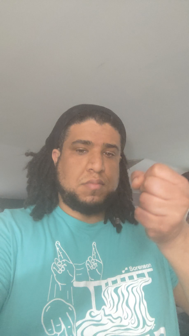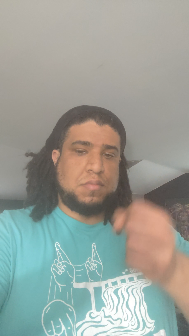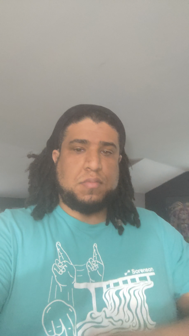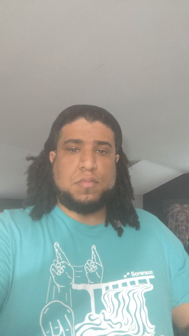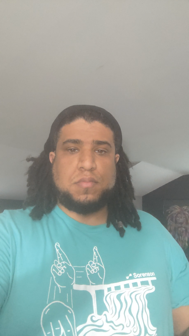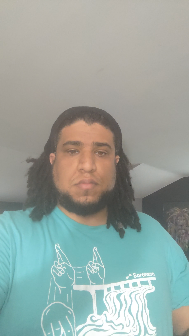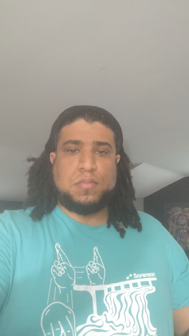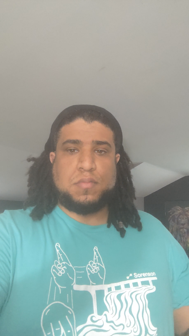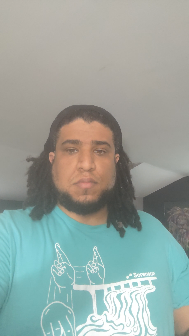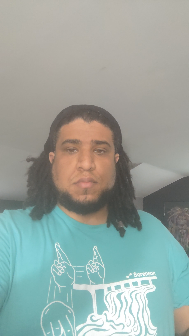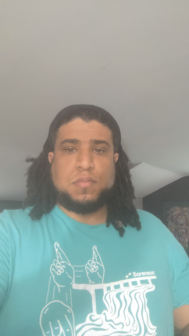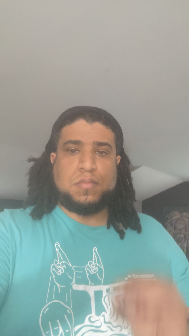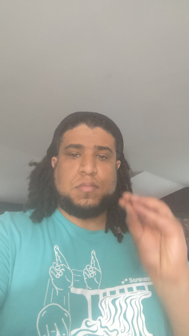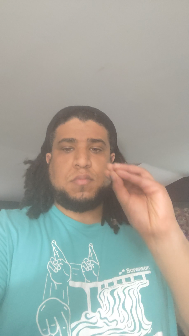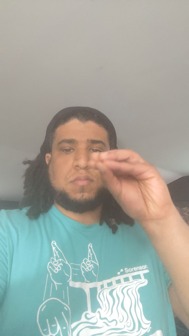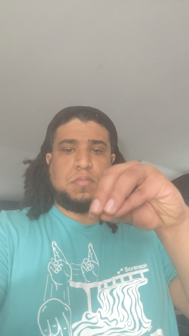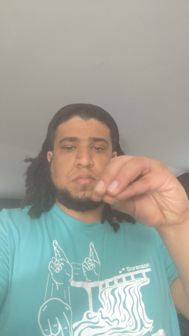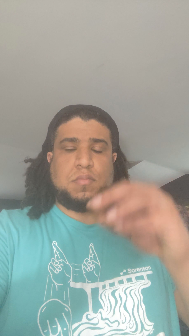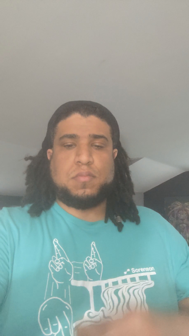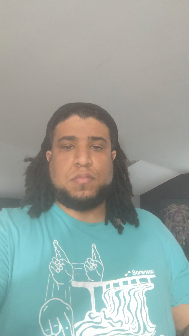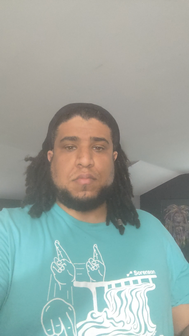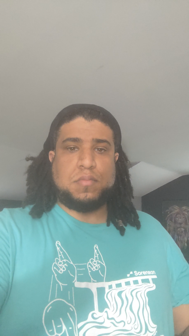put